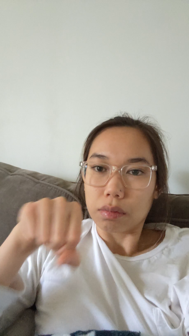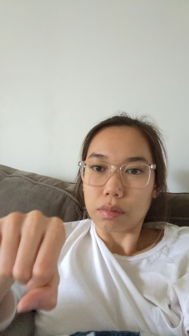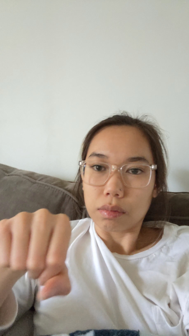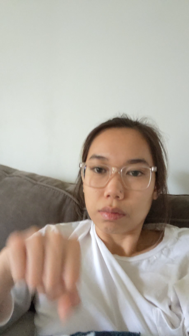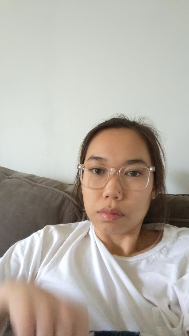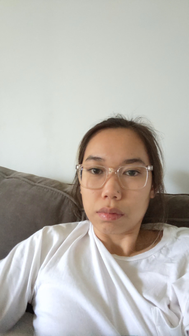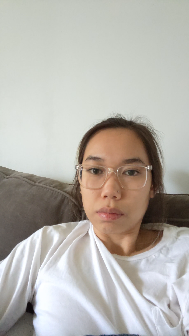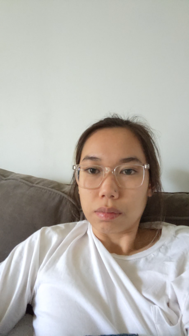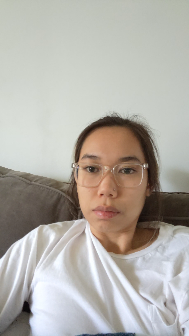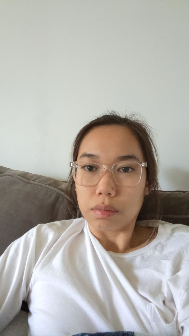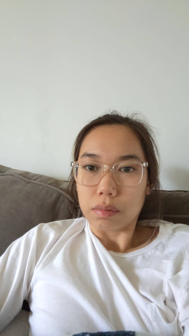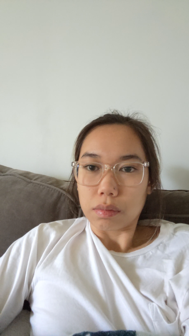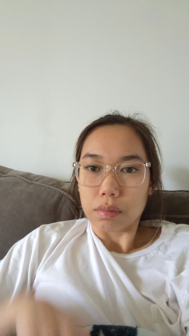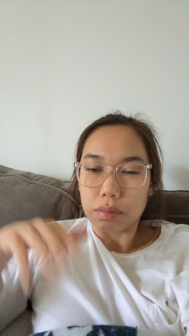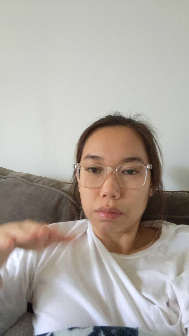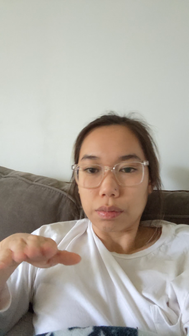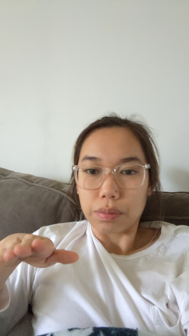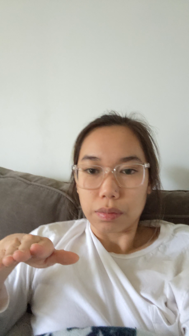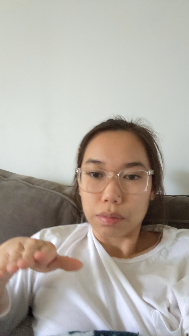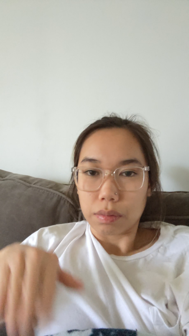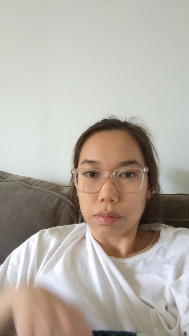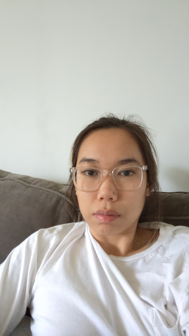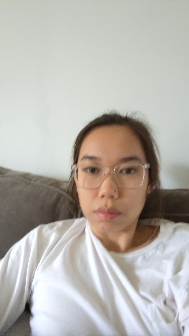penguin